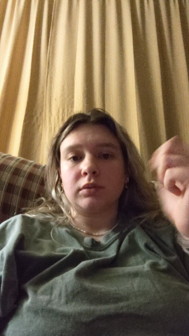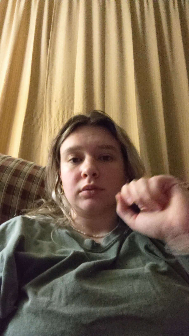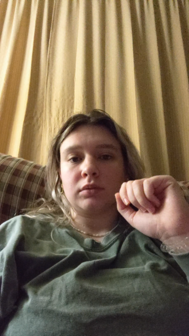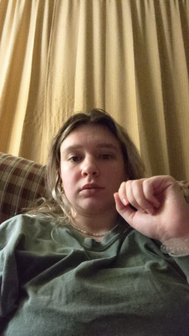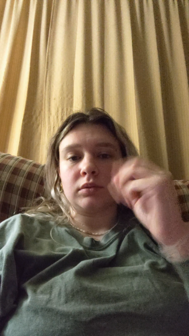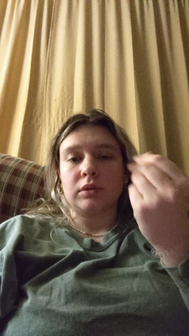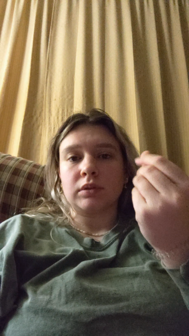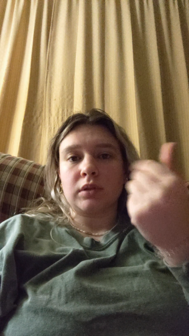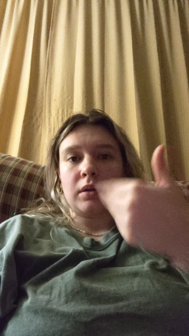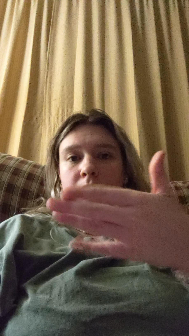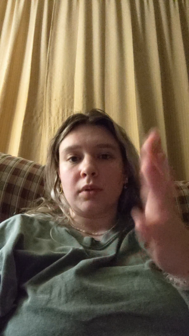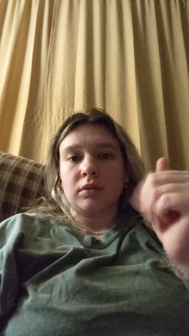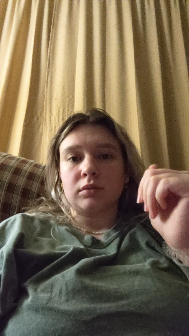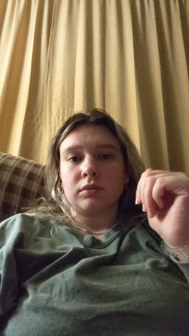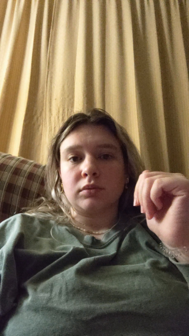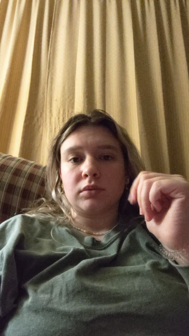sandbox